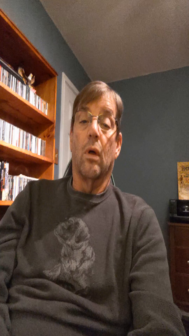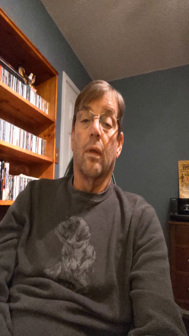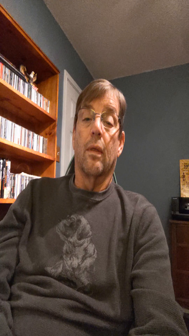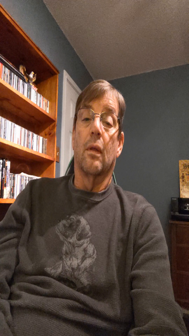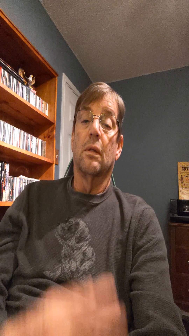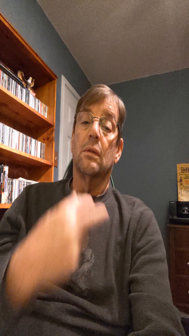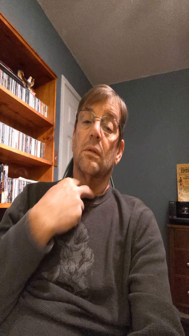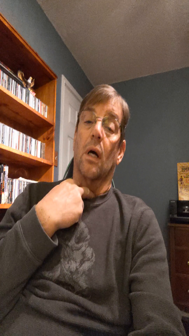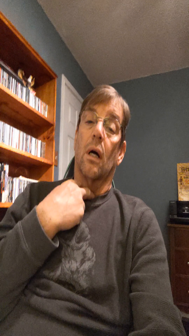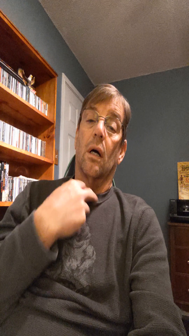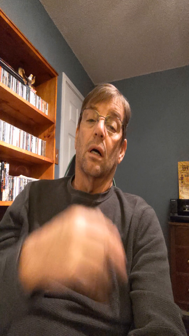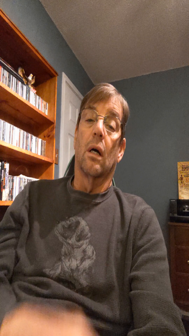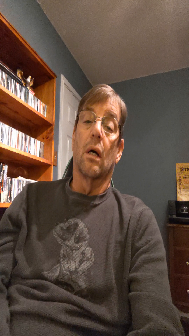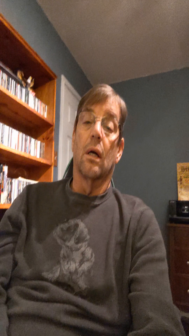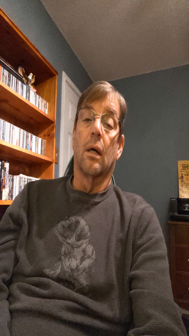stuck